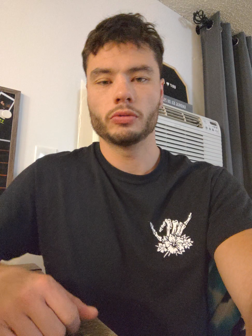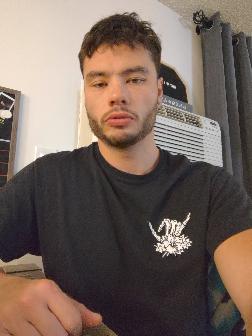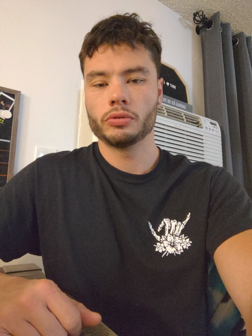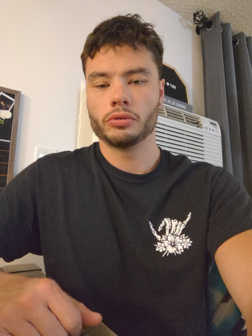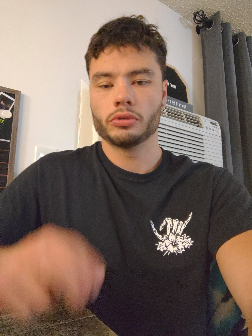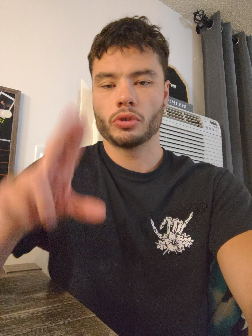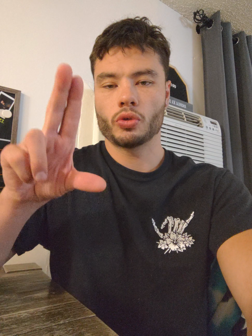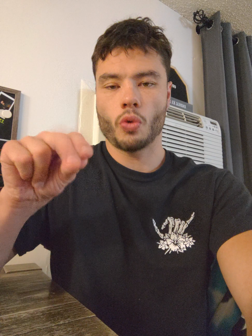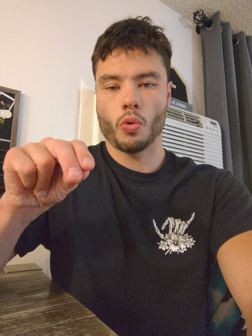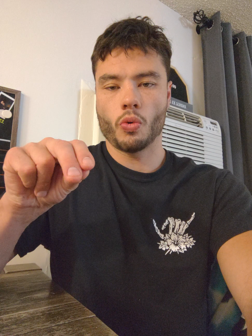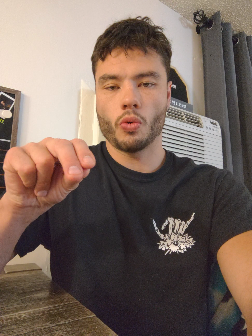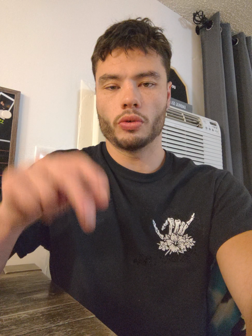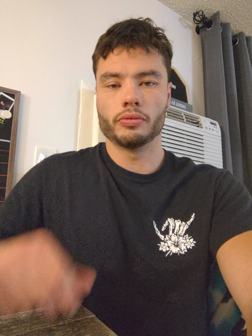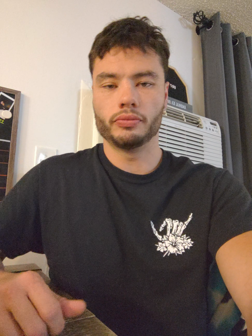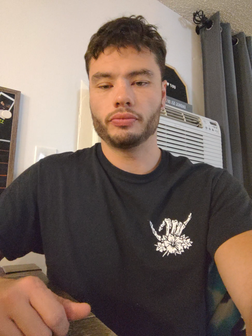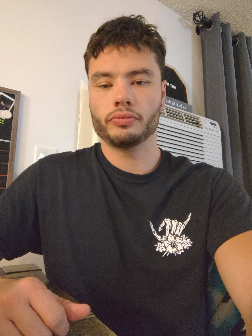no